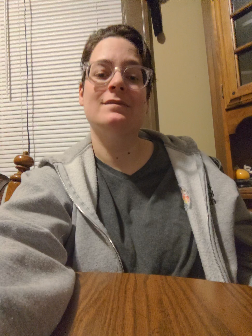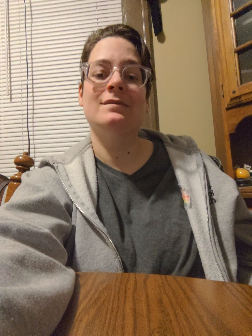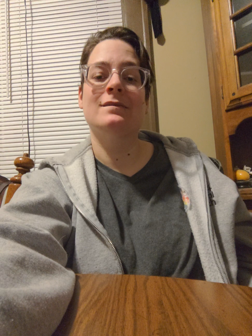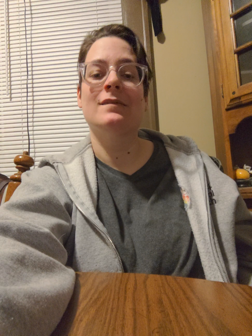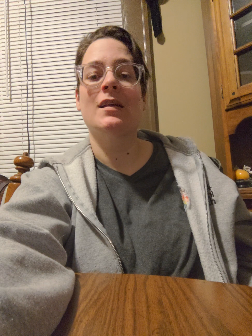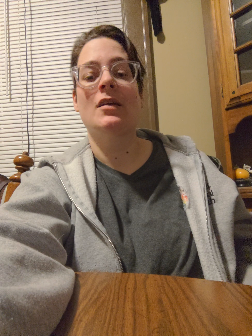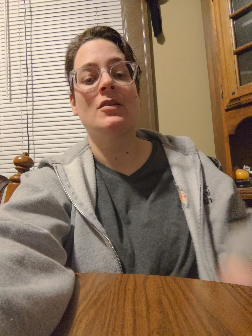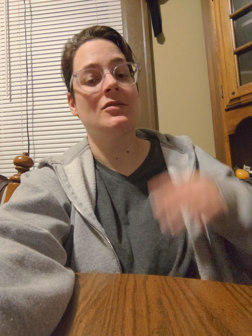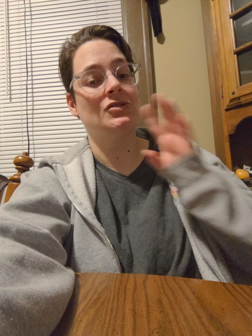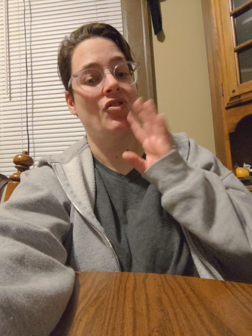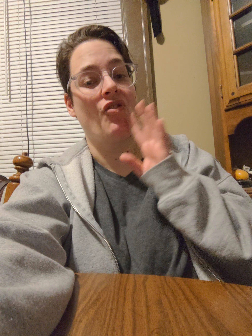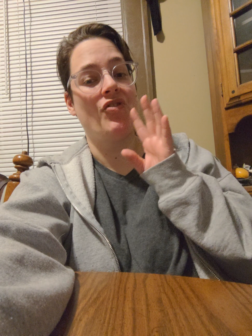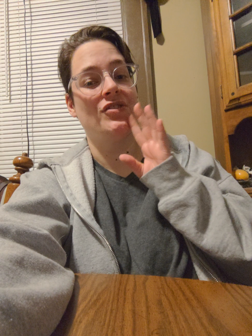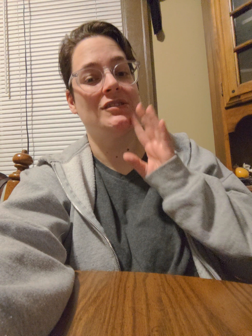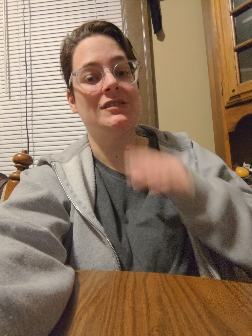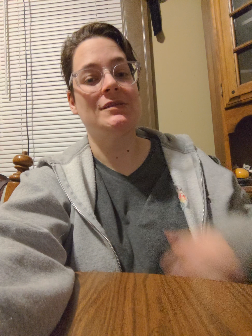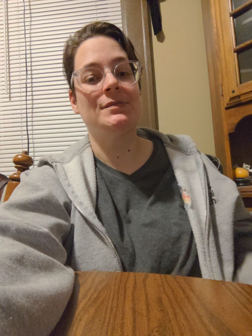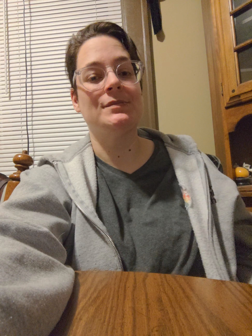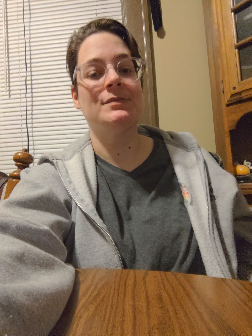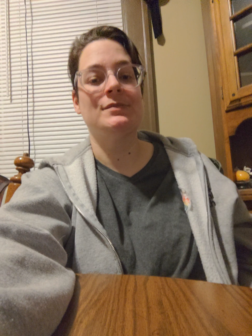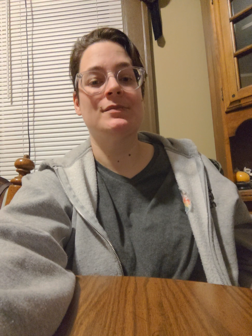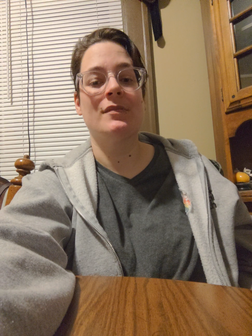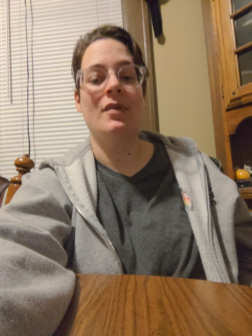talk